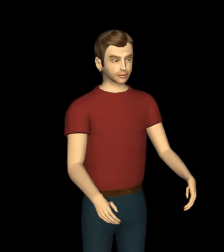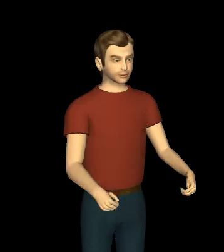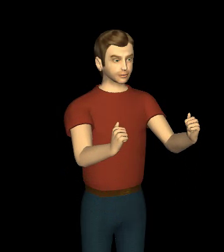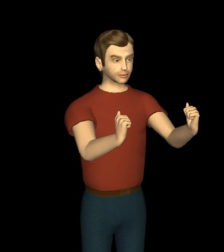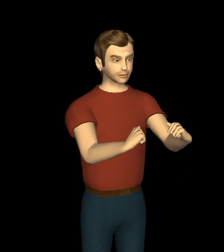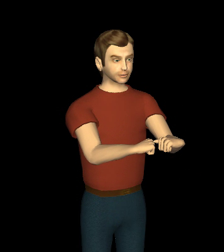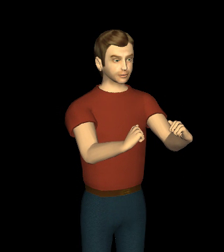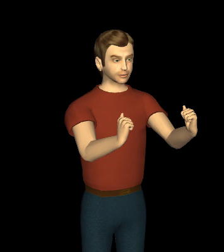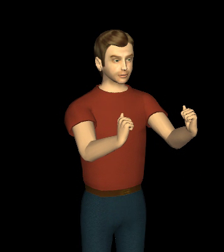حسنا